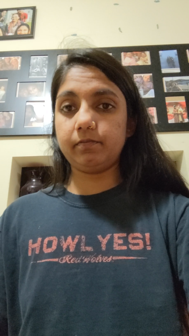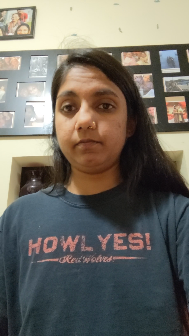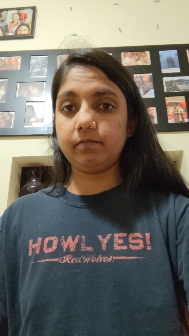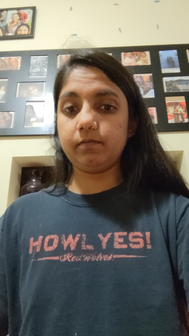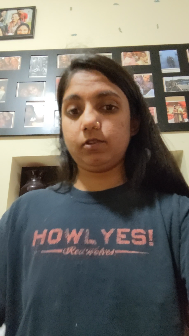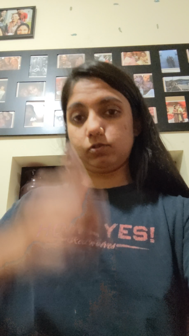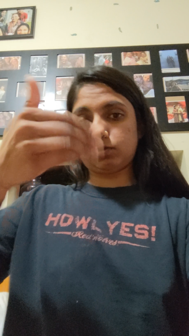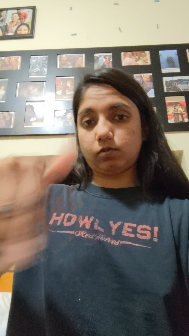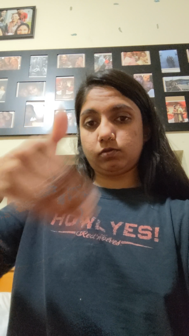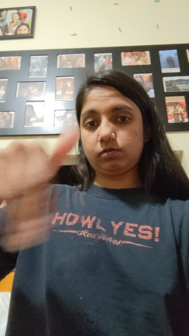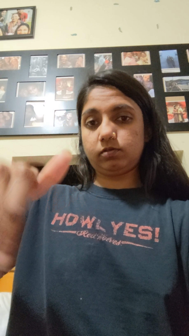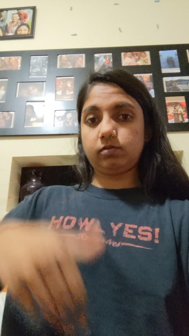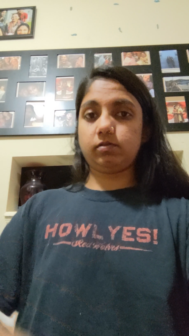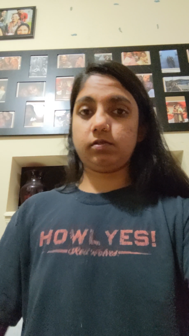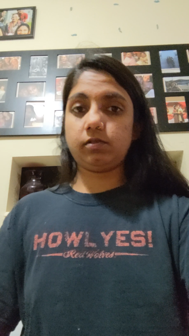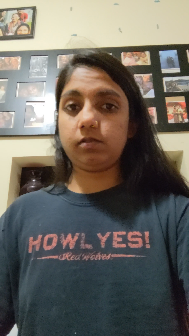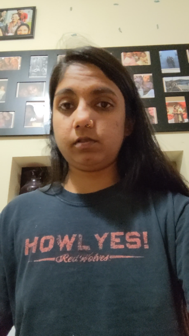shorts